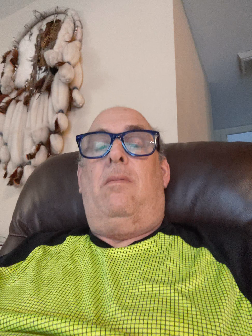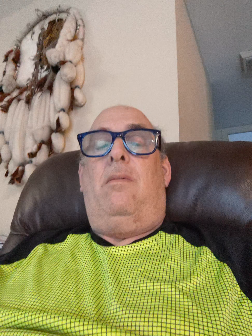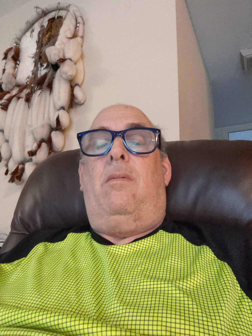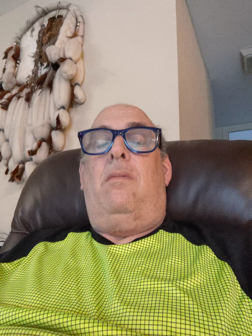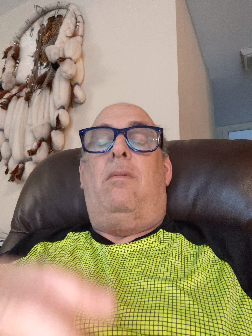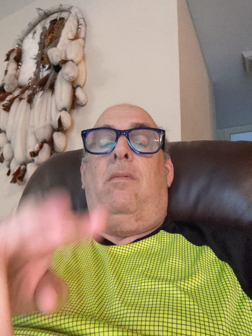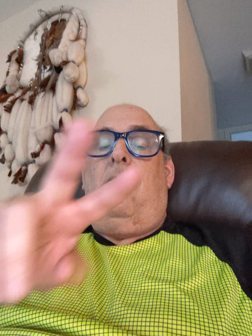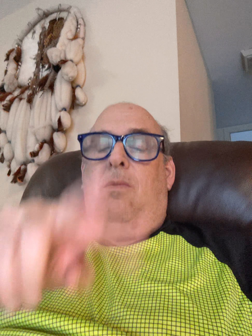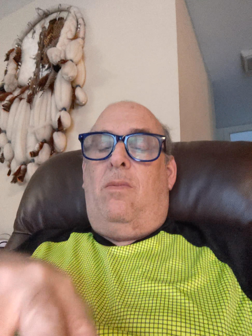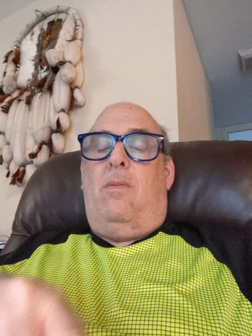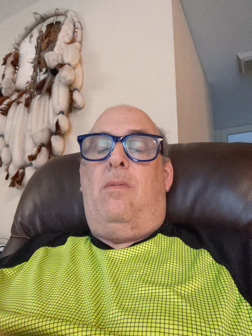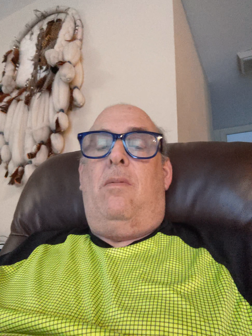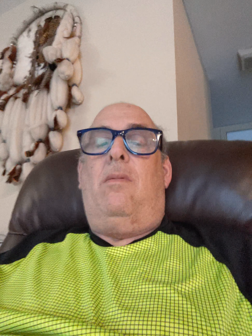read